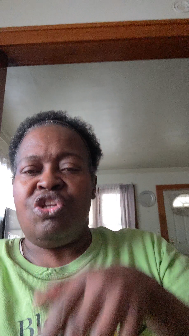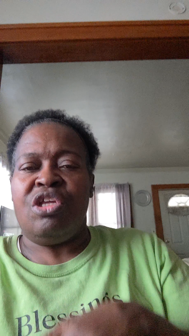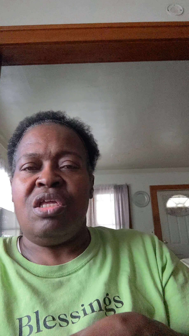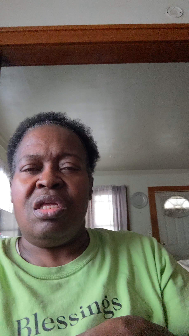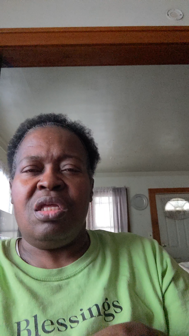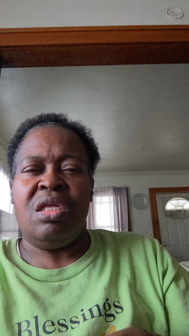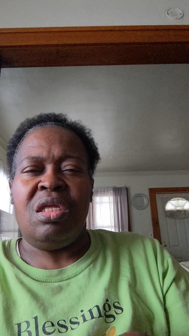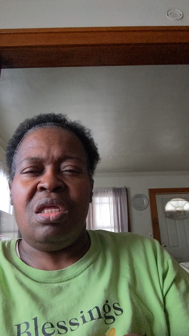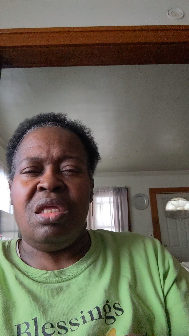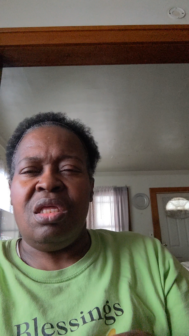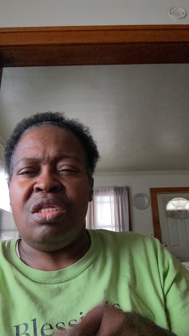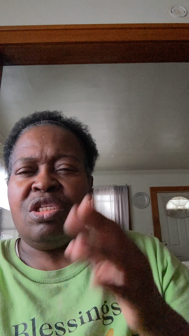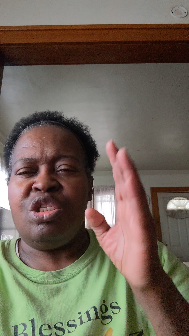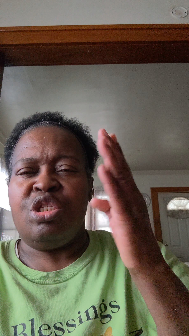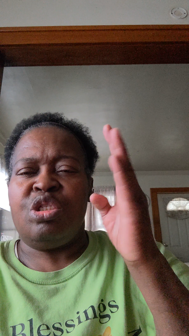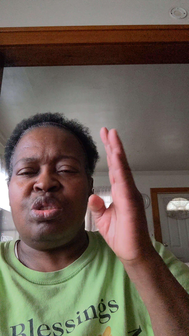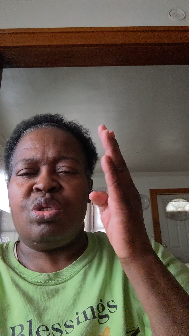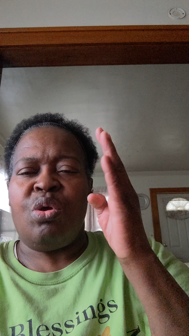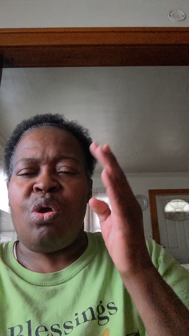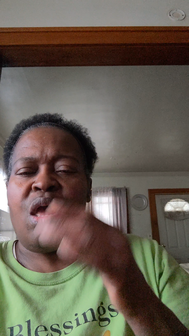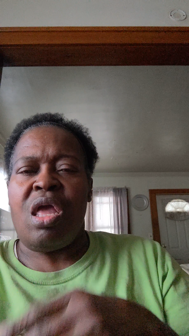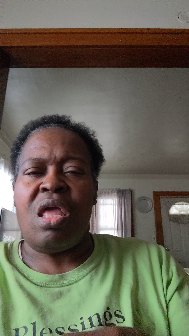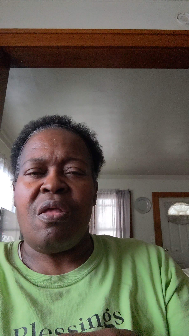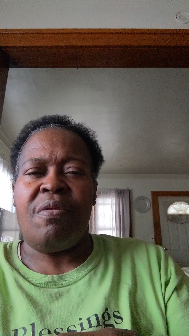door